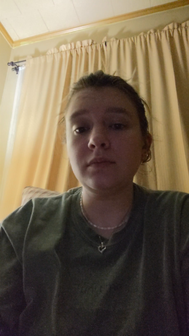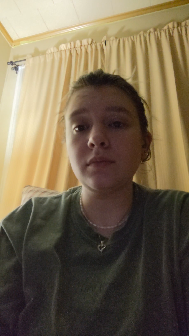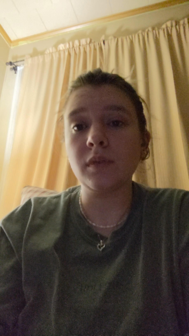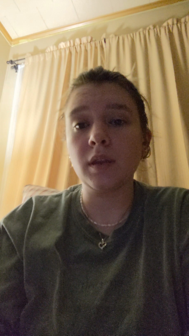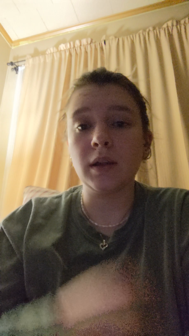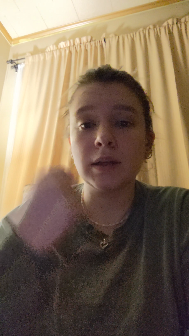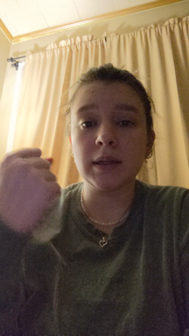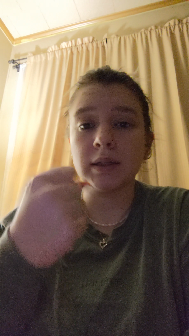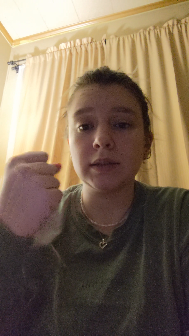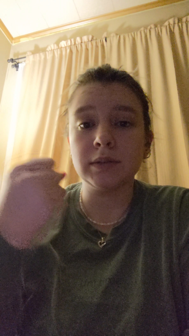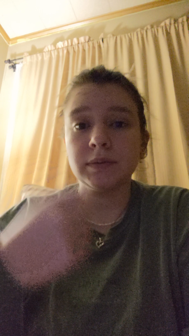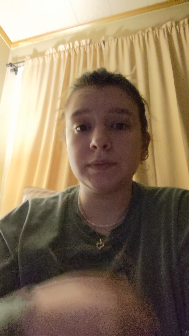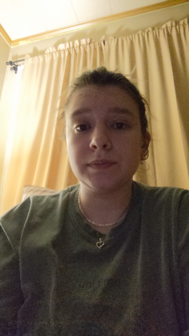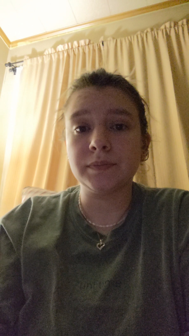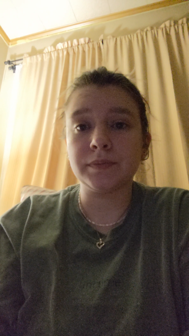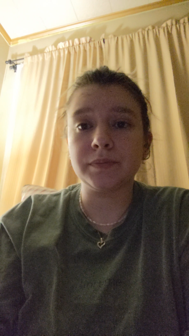hit